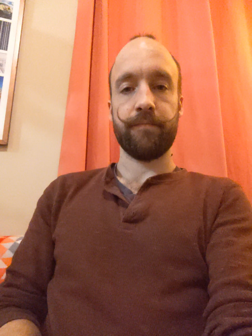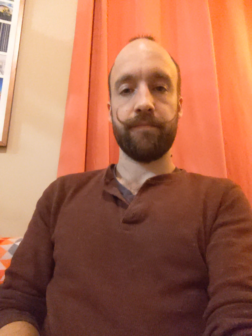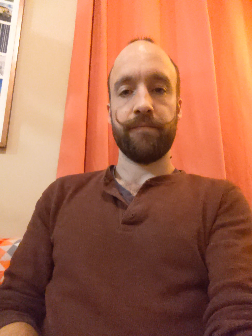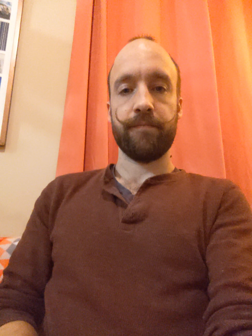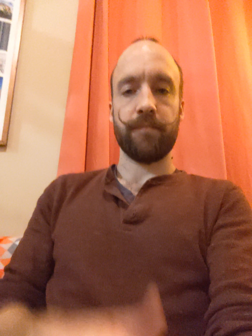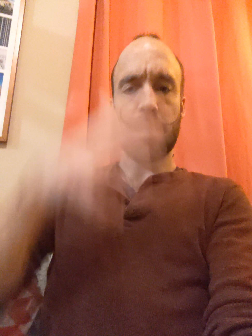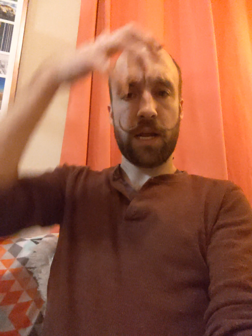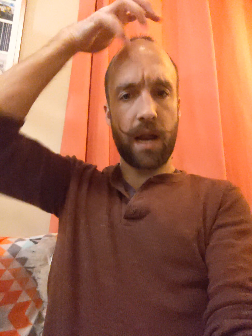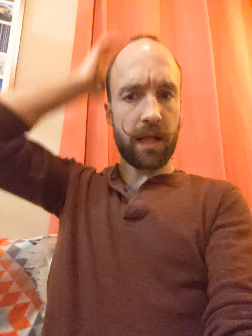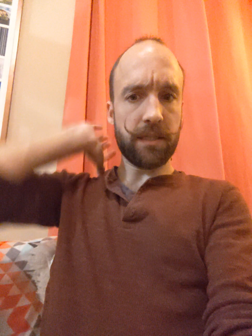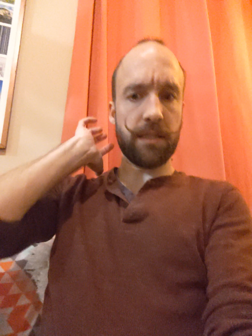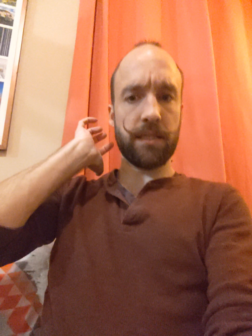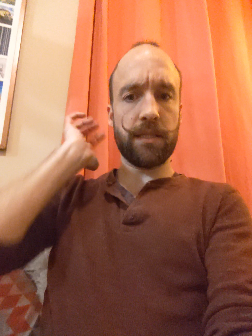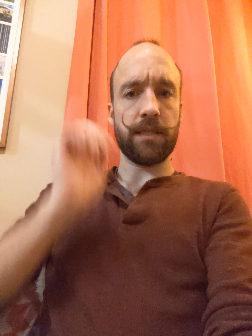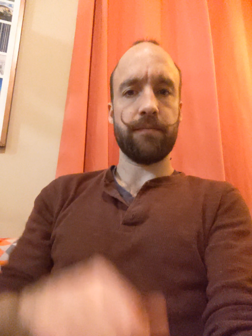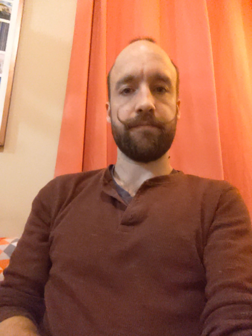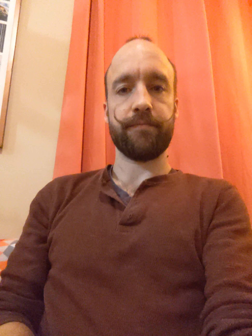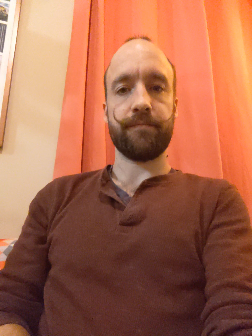lion